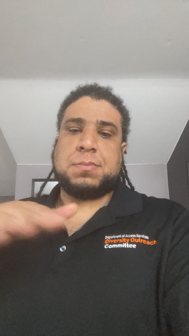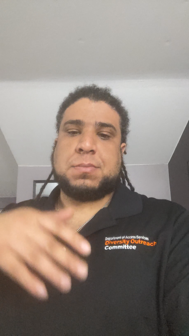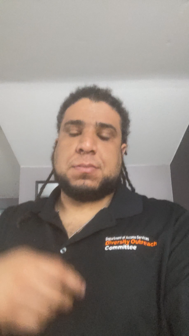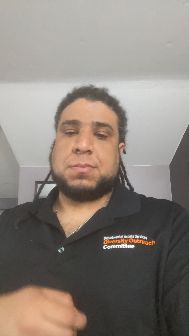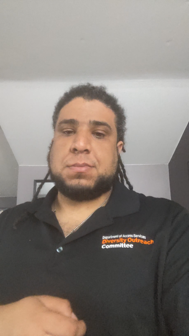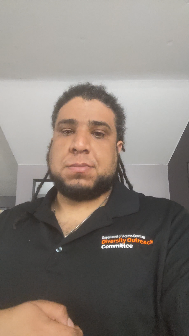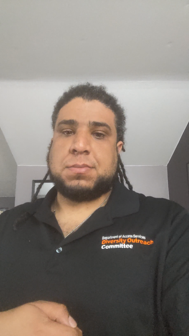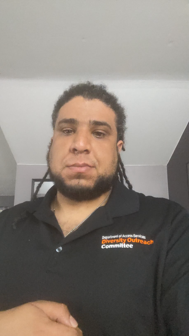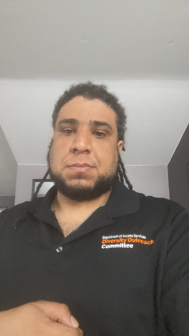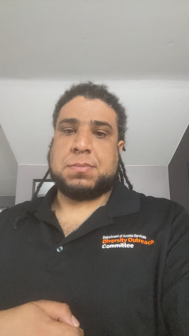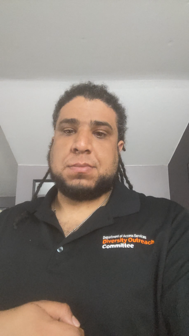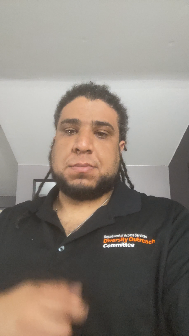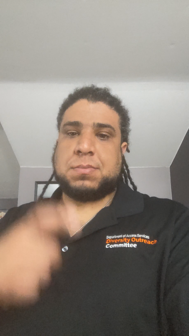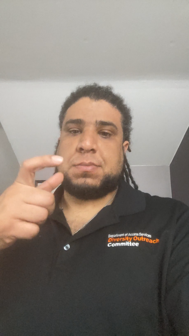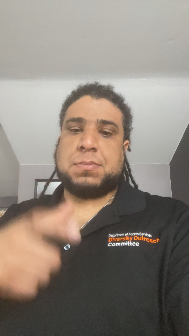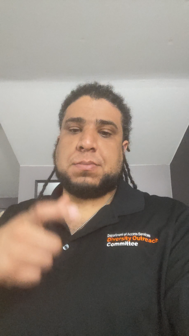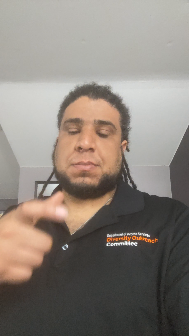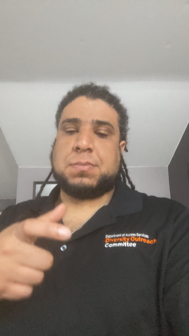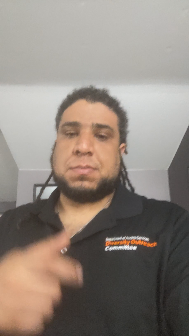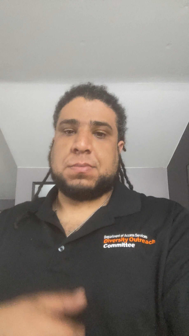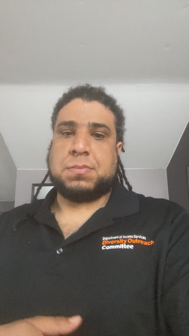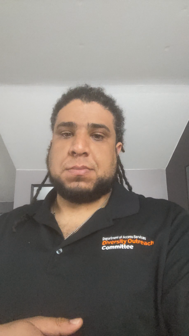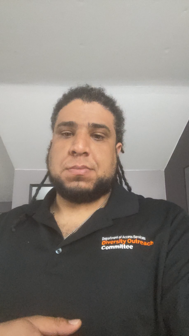plate